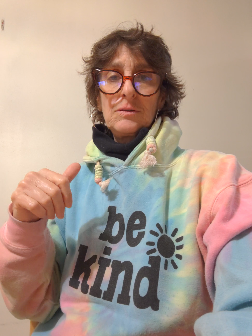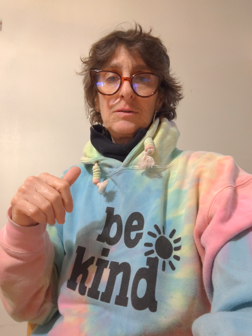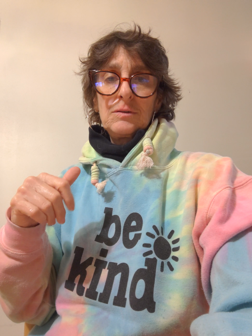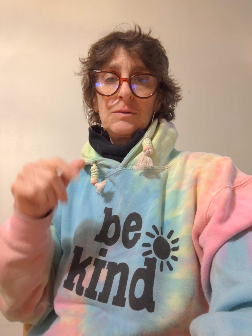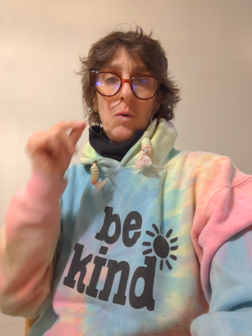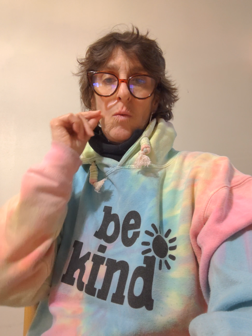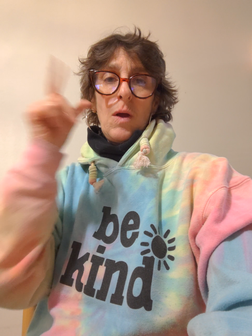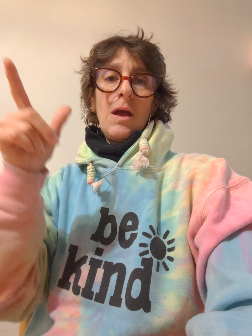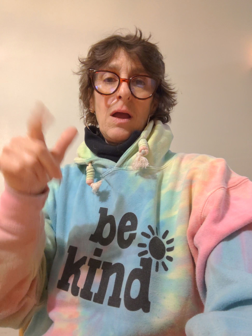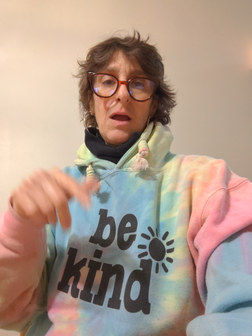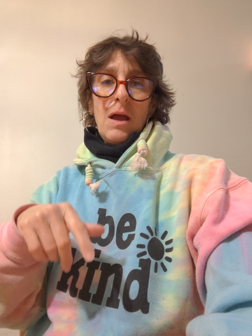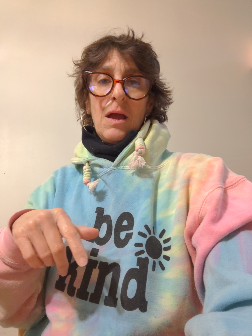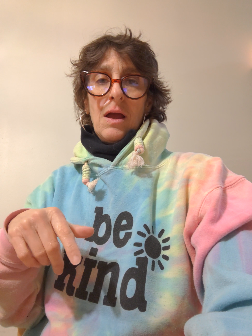wake